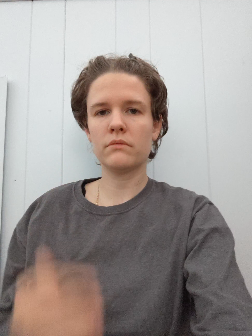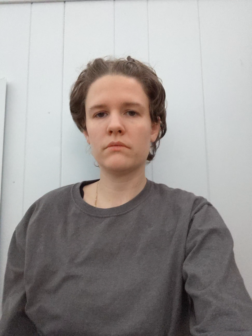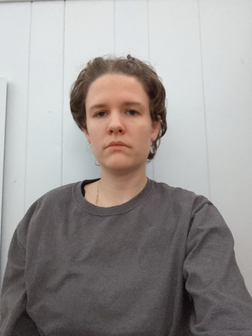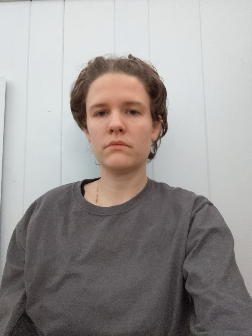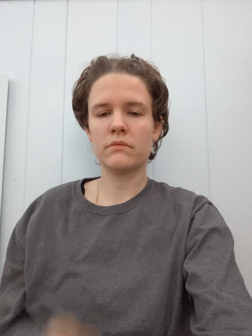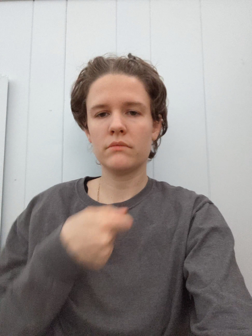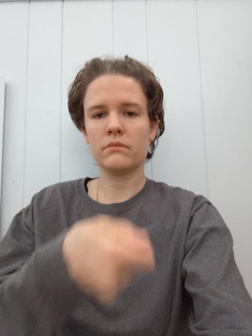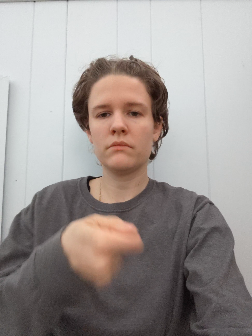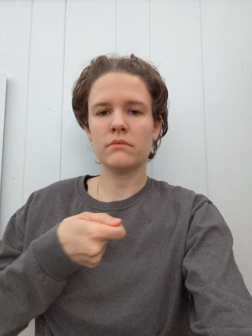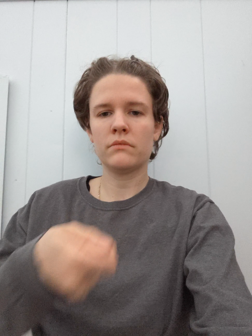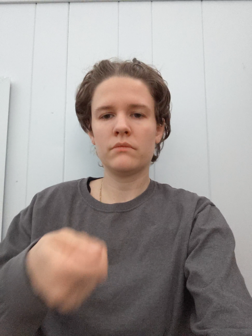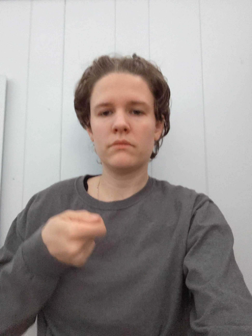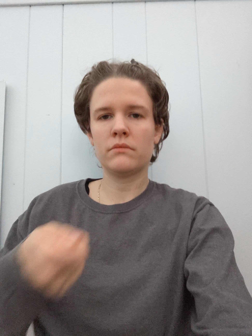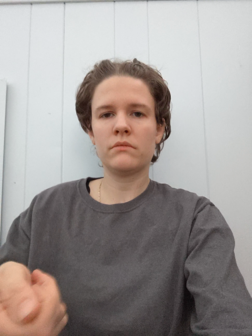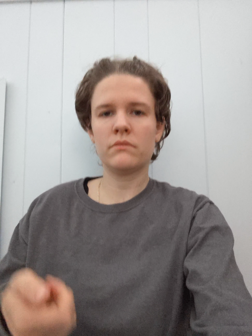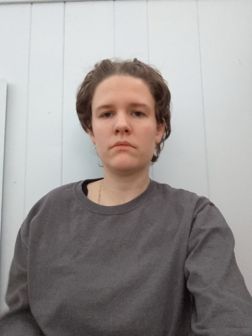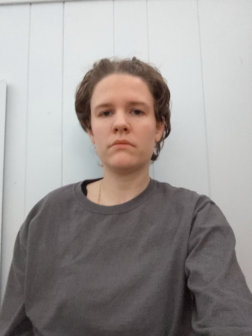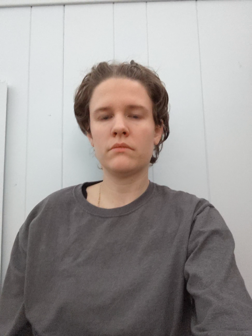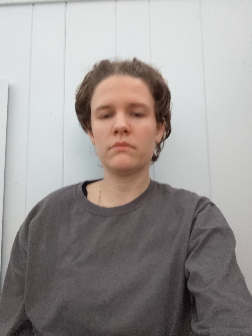vacuum